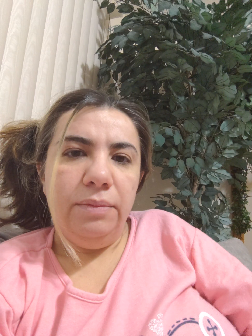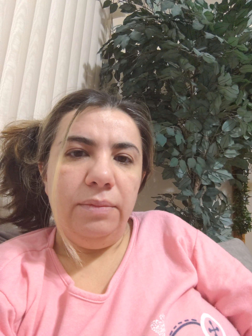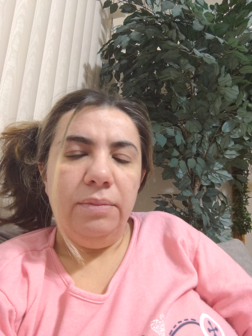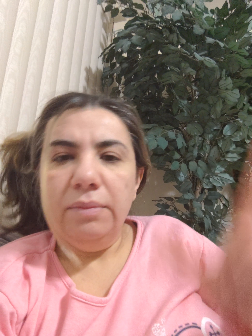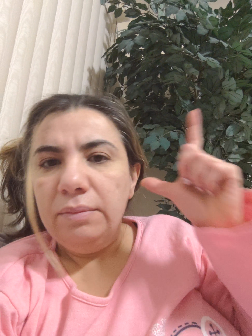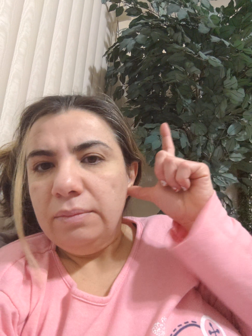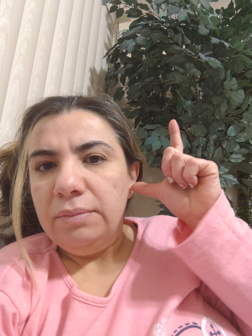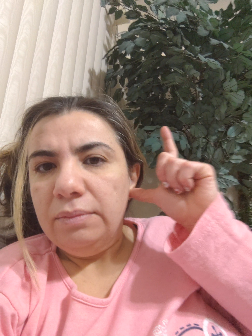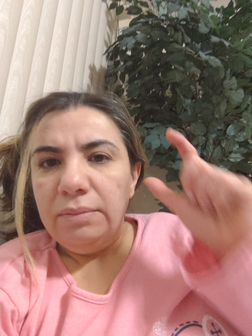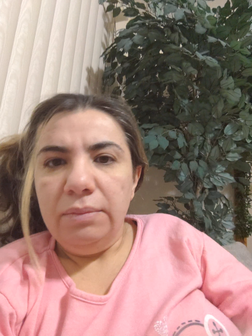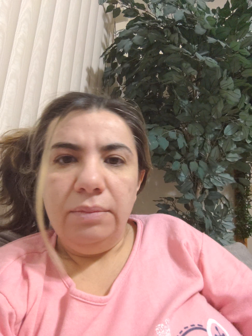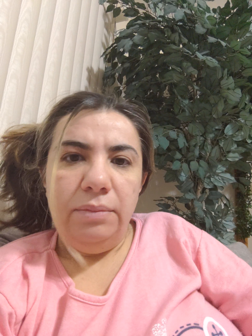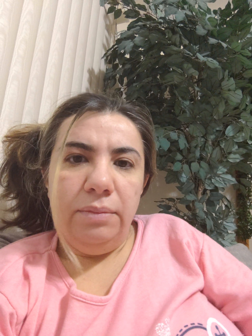listen